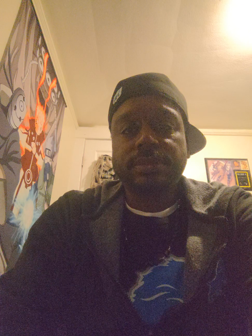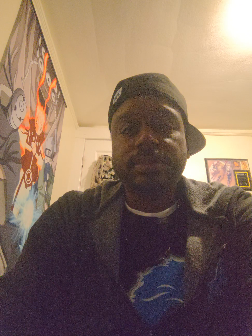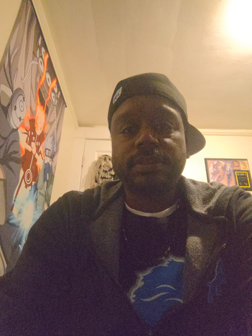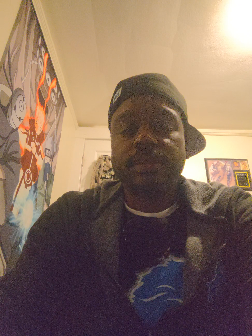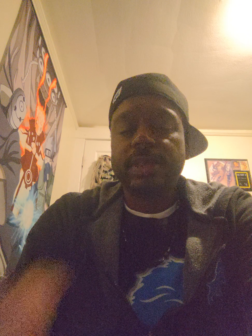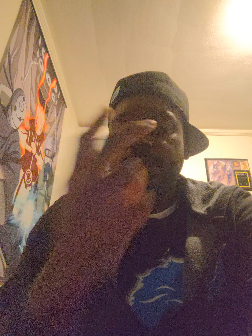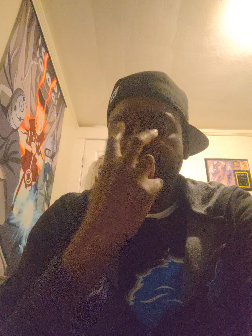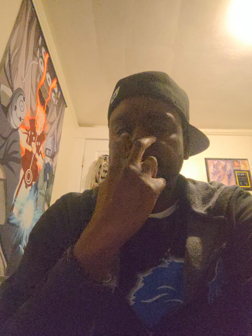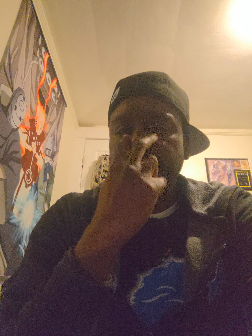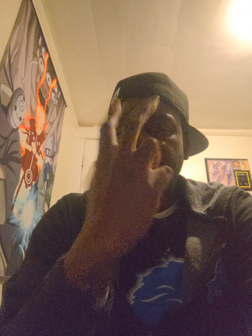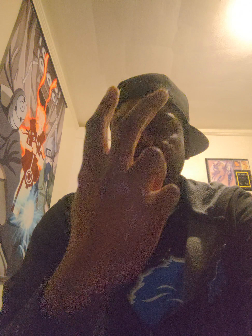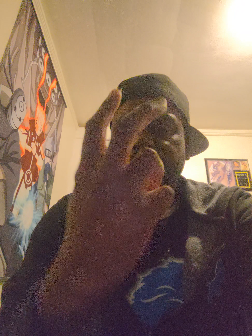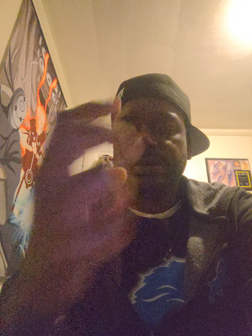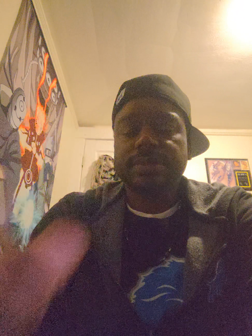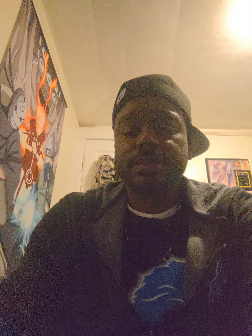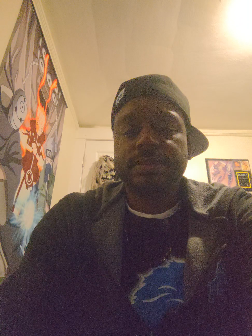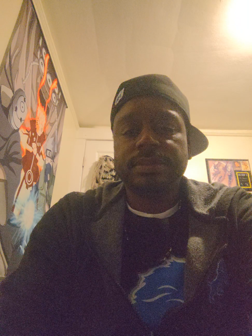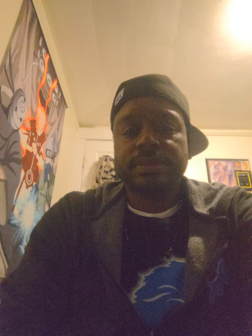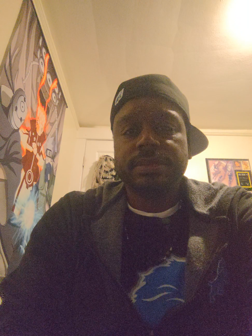see